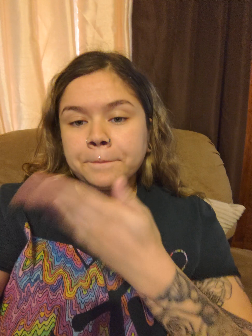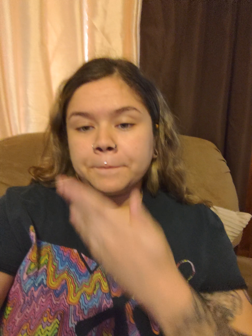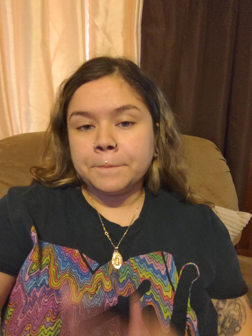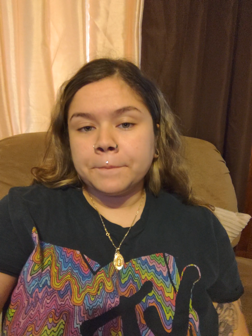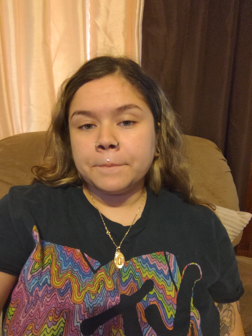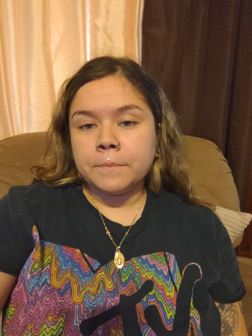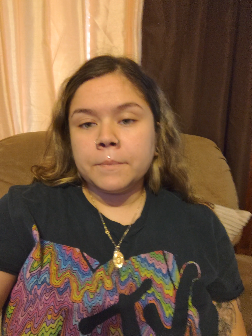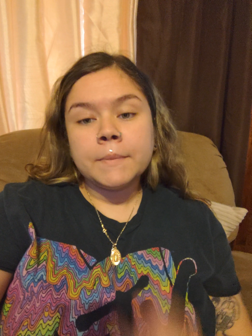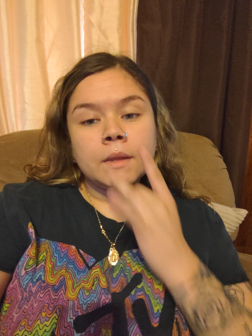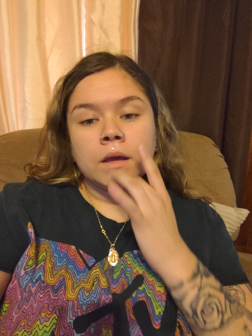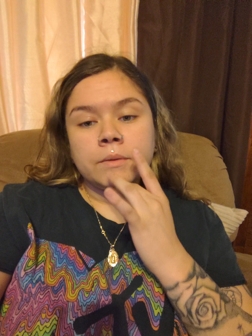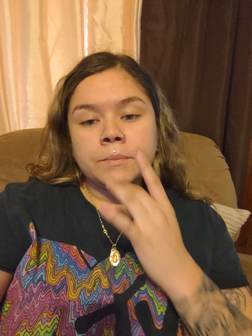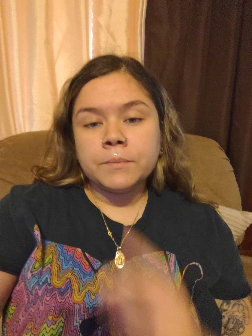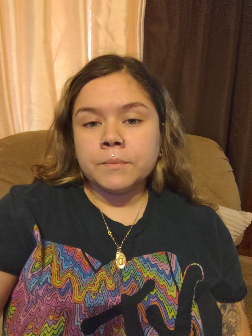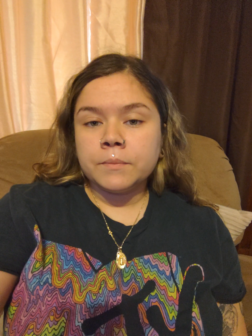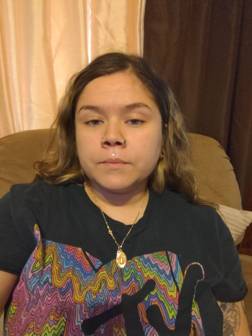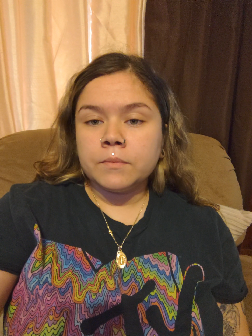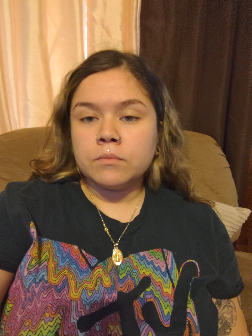light bulb